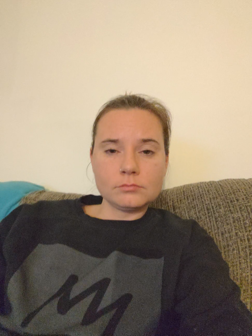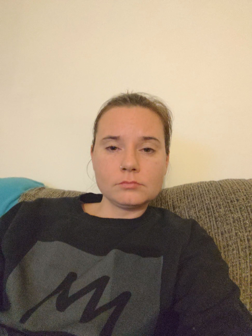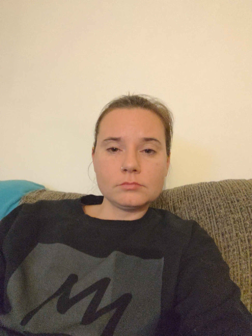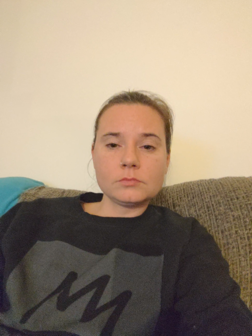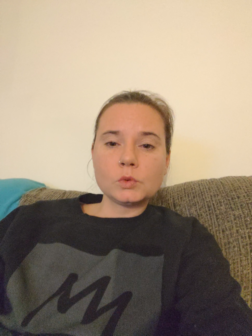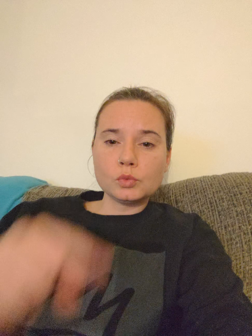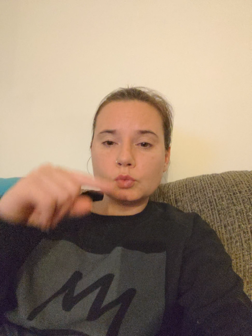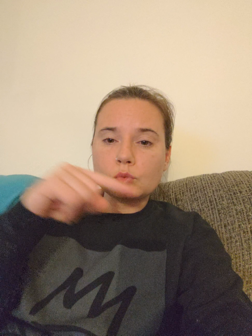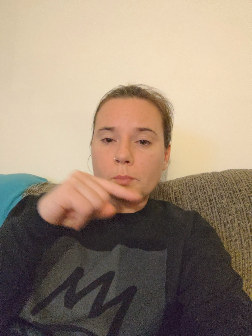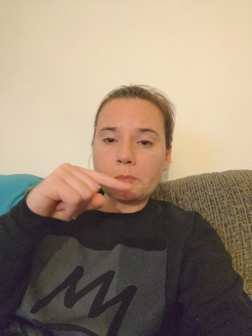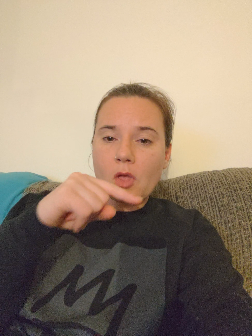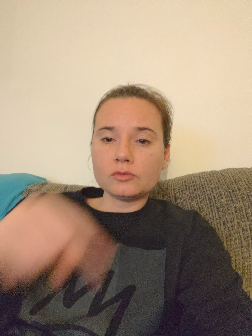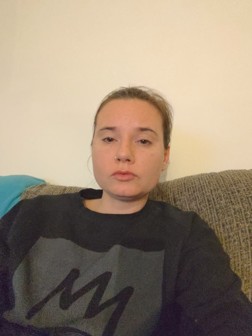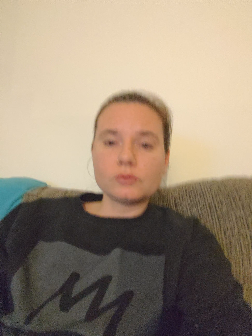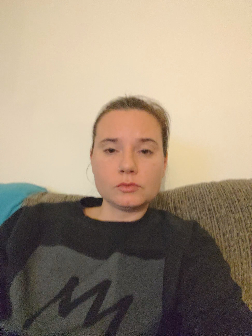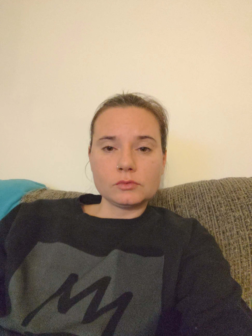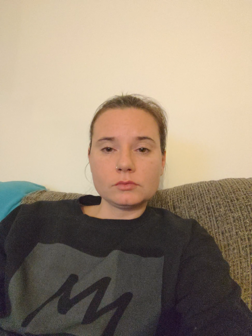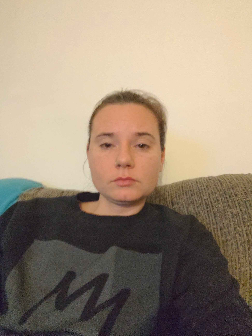toothbrush